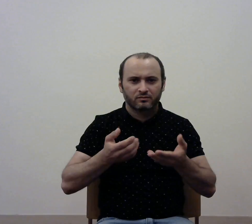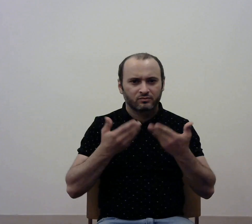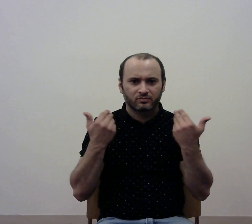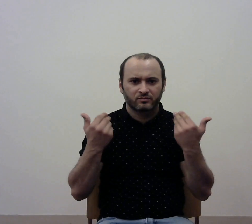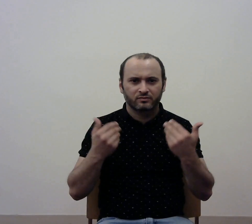yox